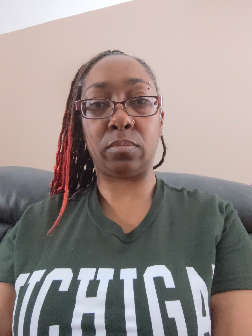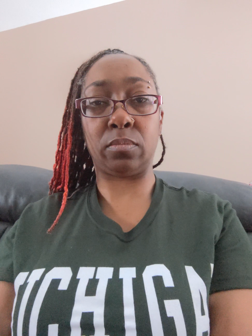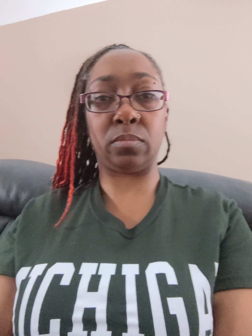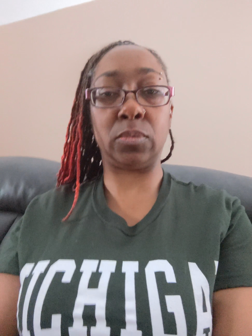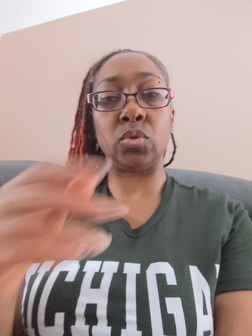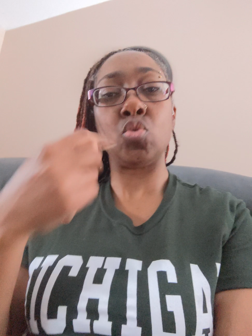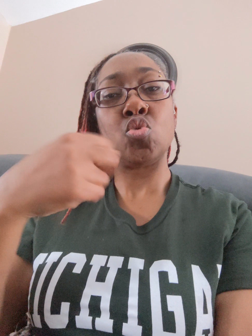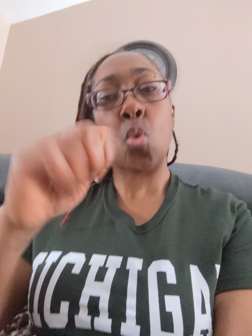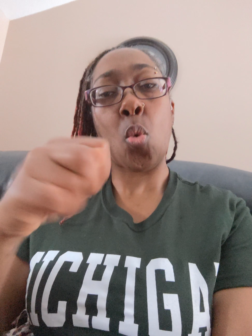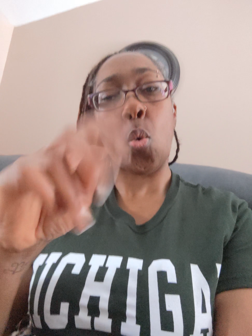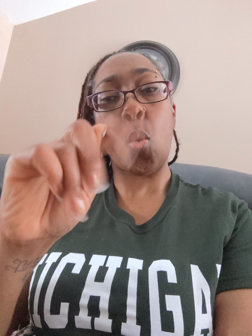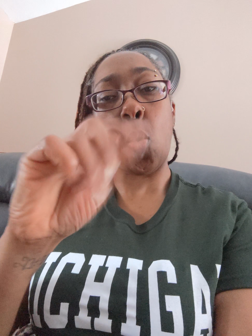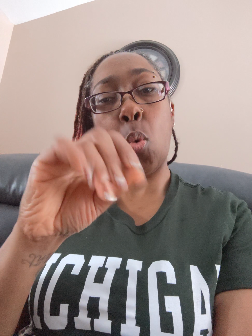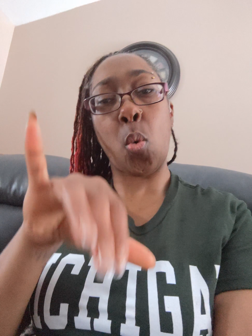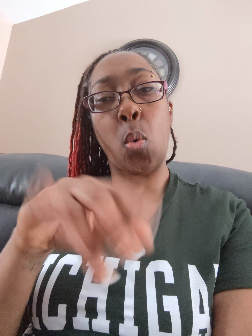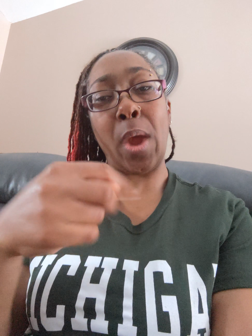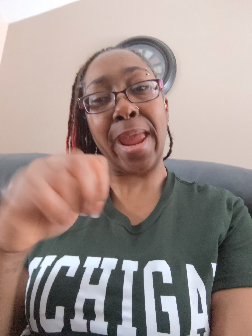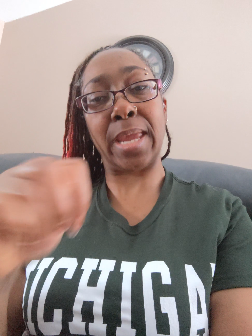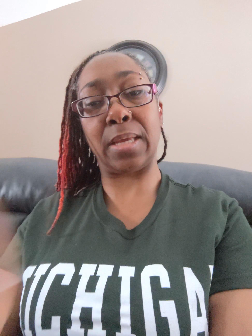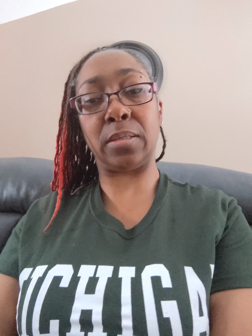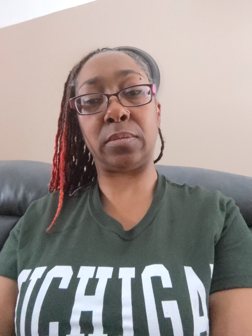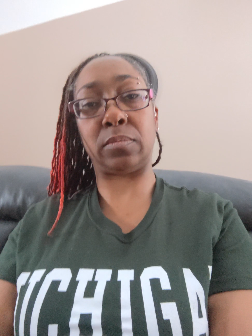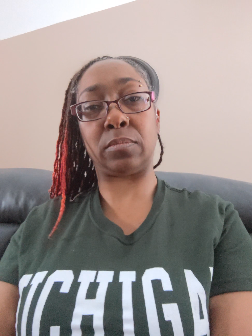toy